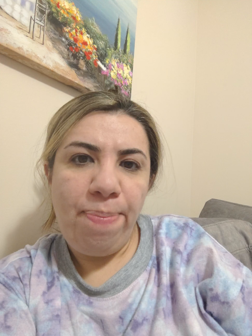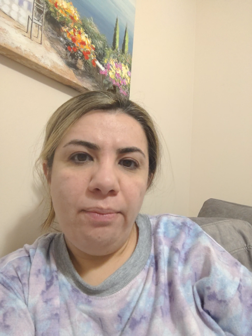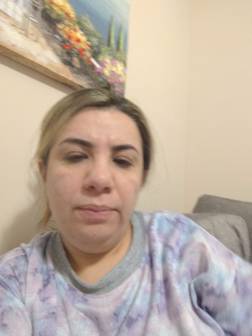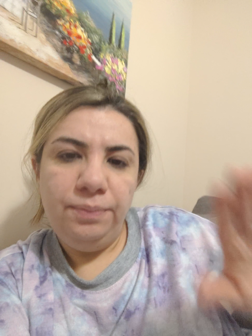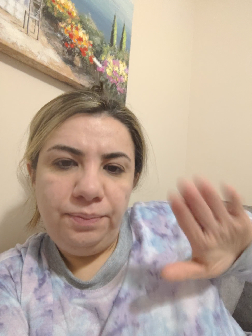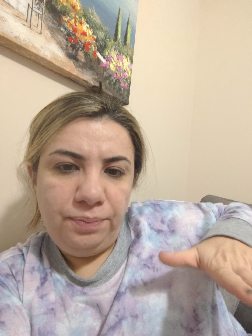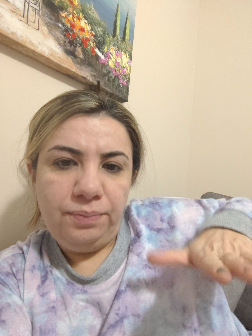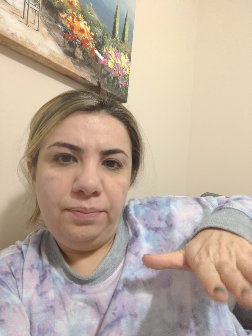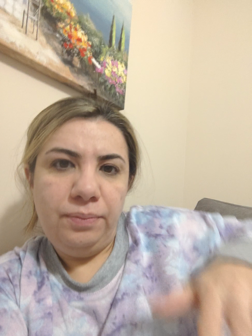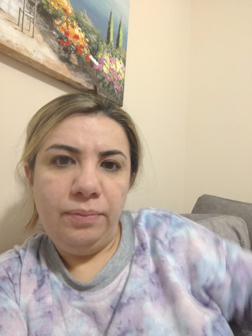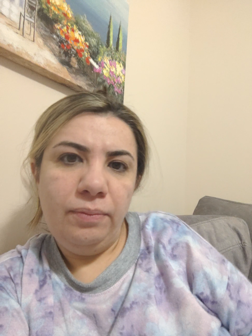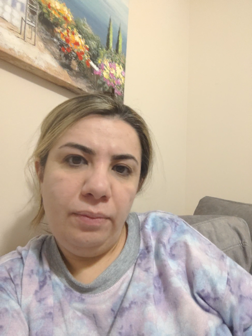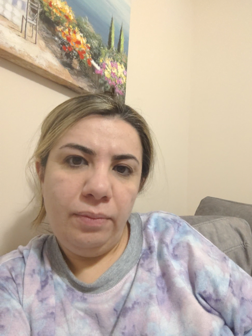child